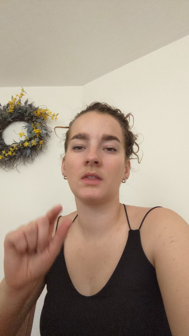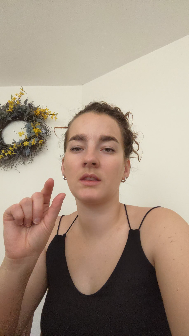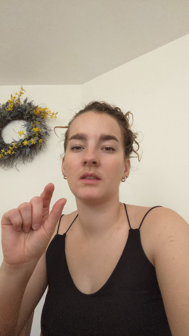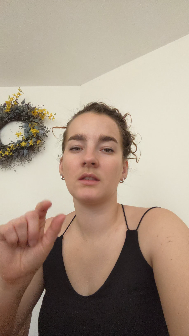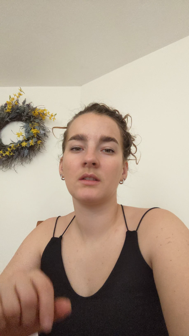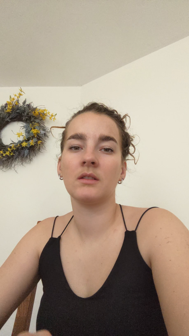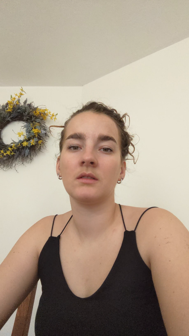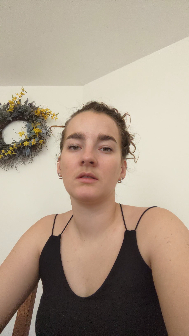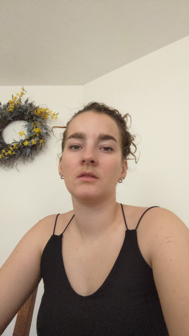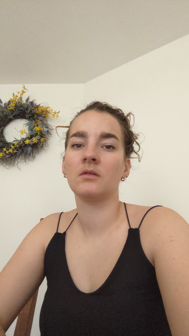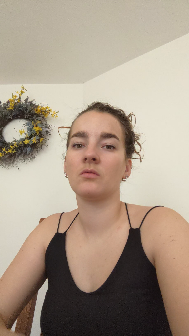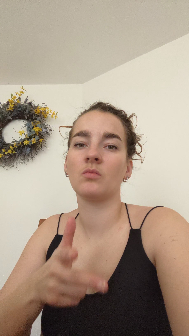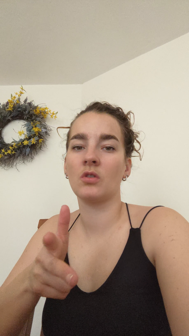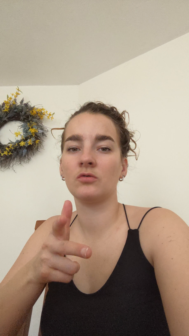garage